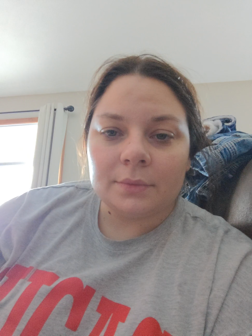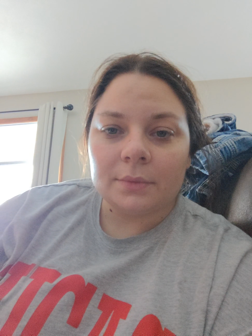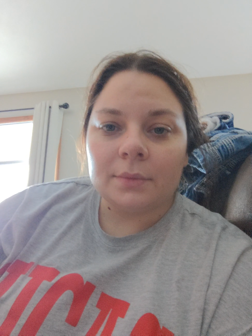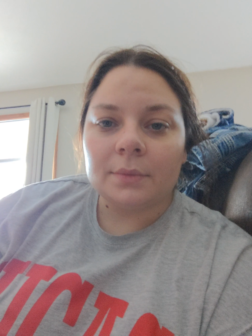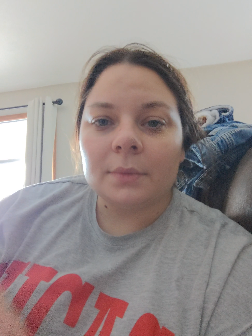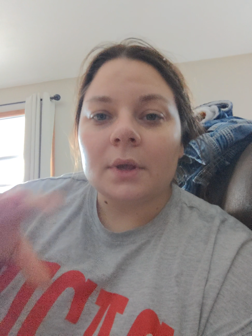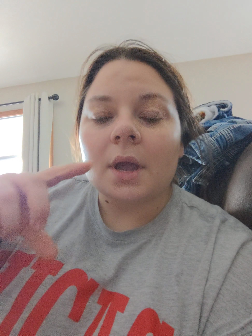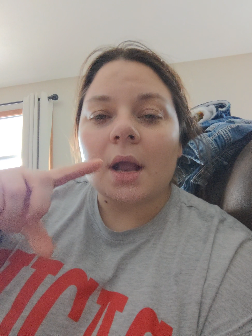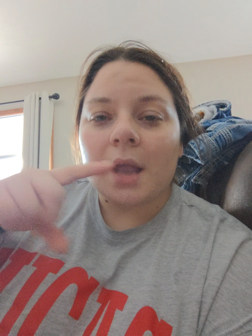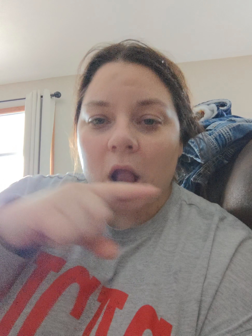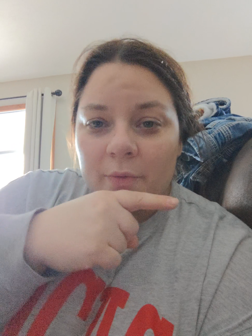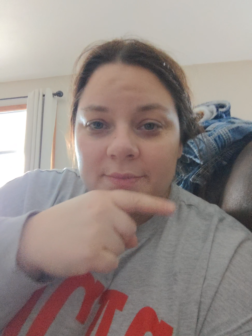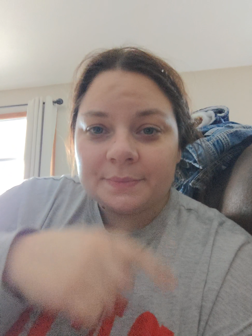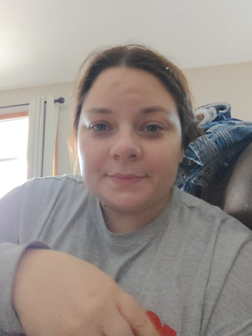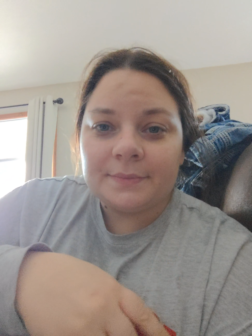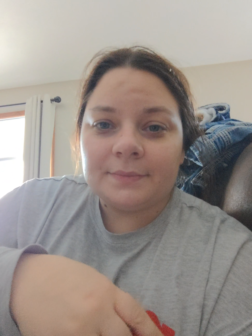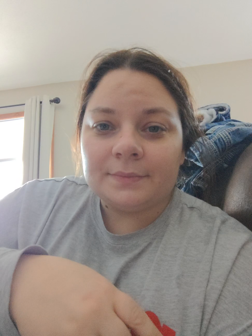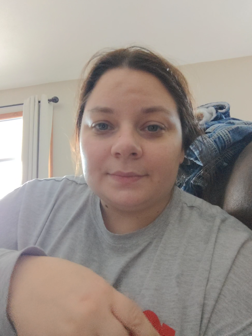carrot